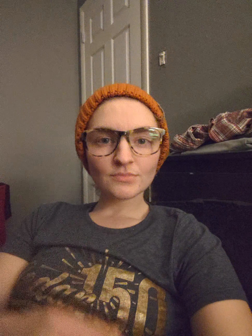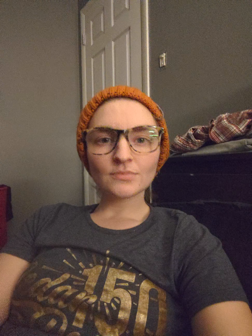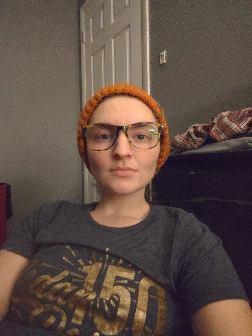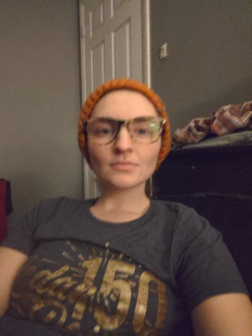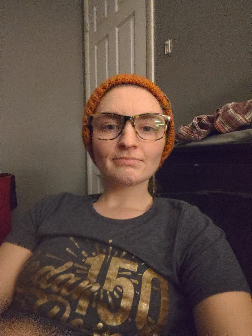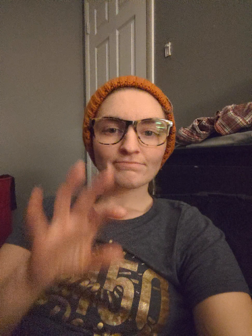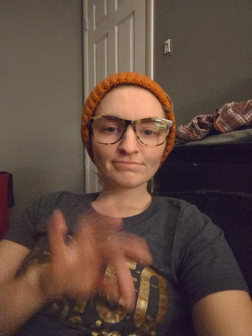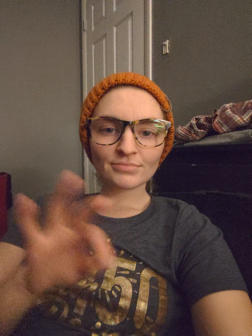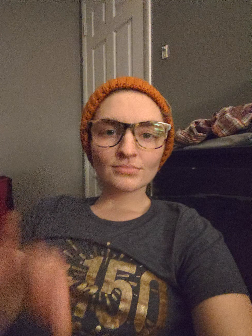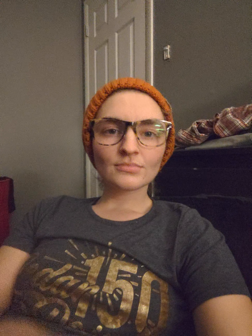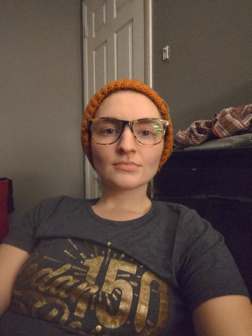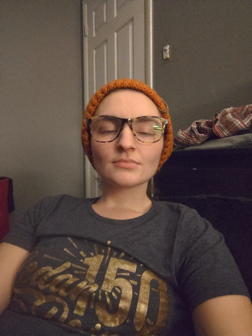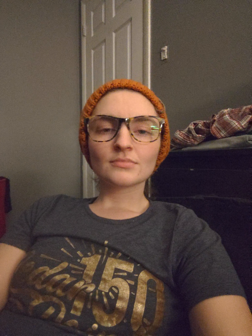french fries